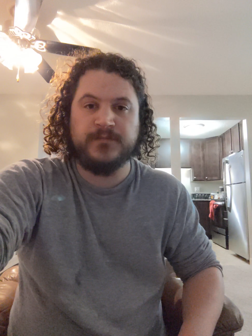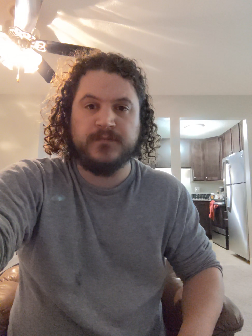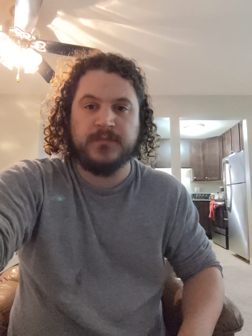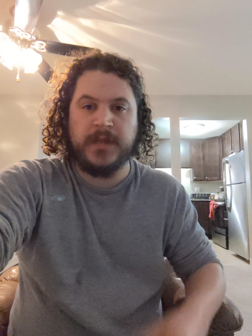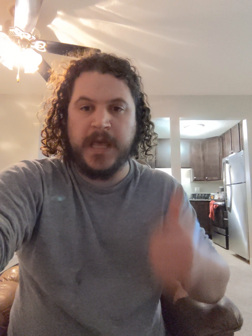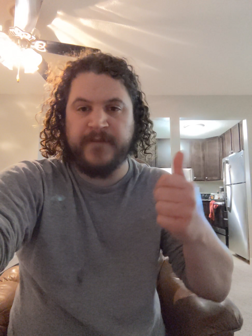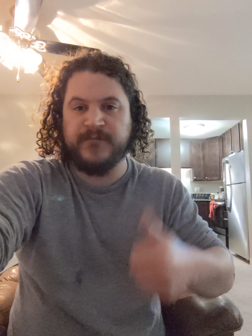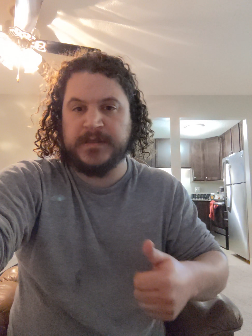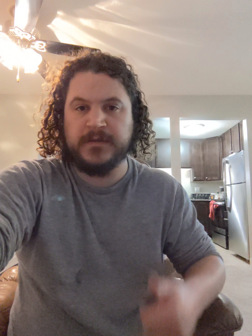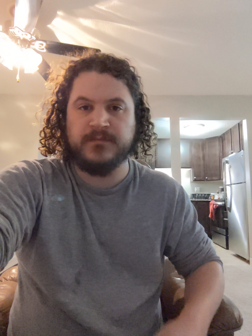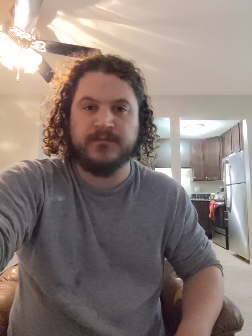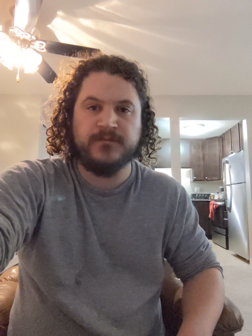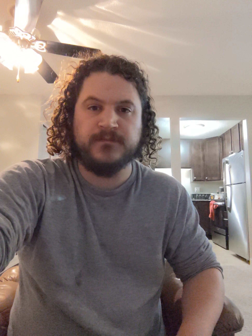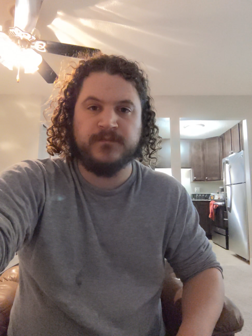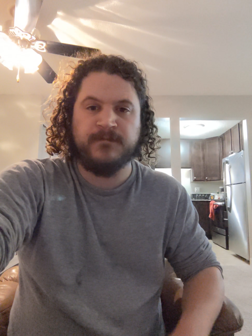every